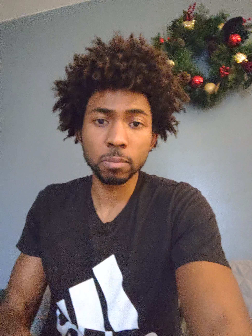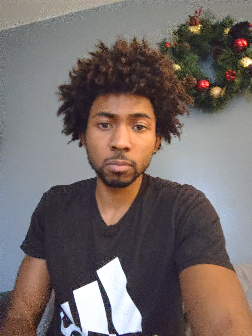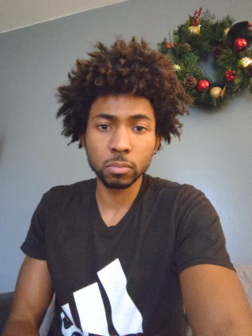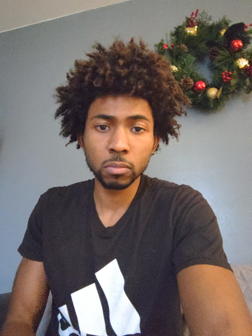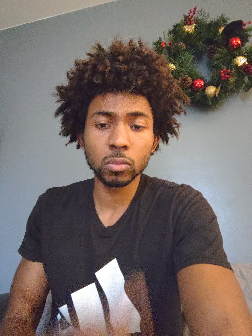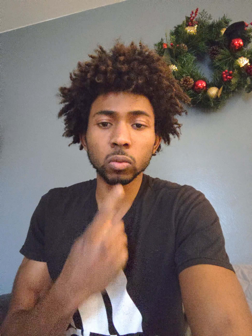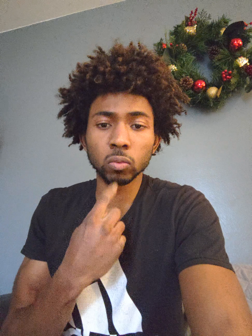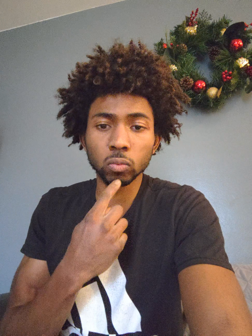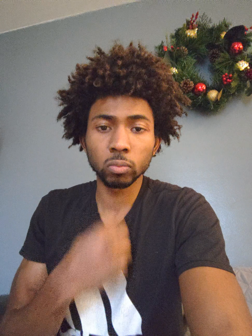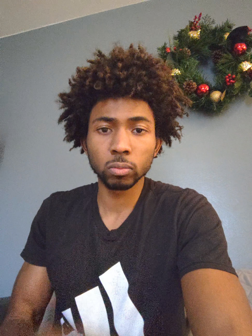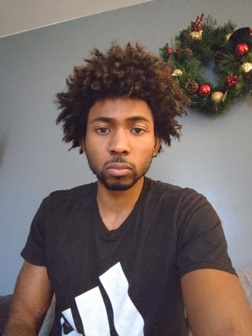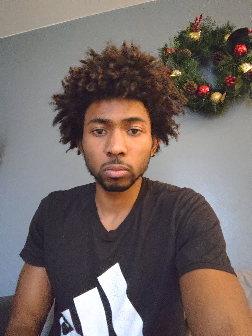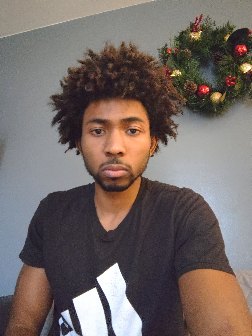red